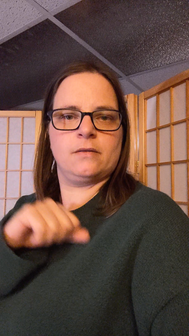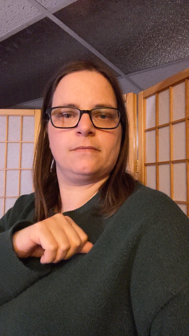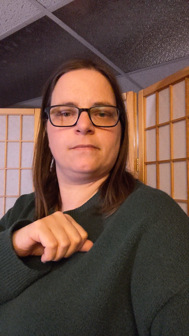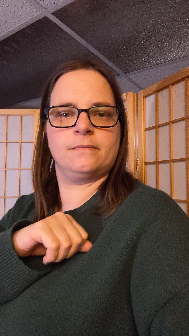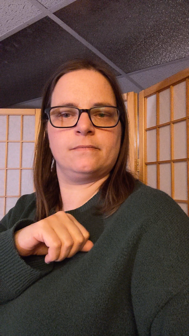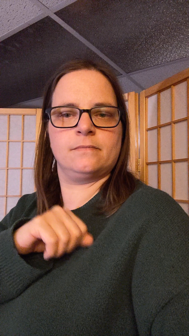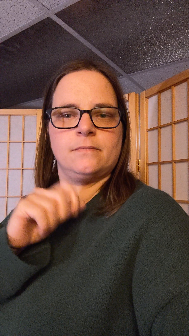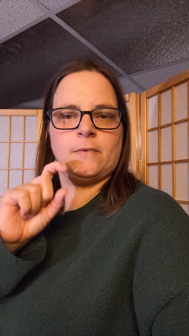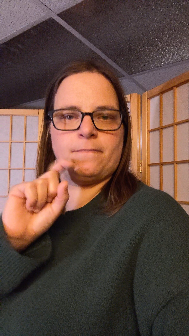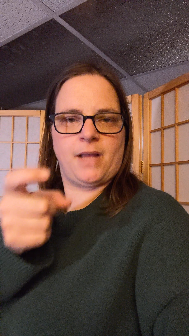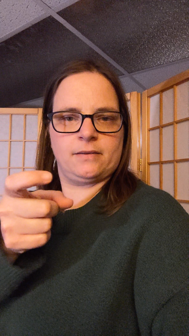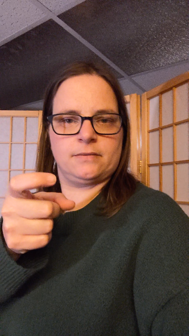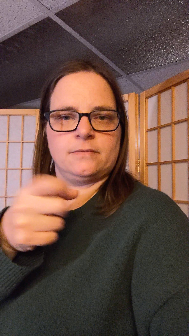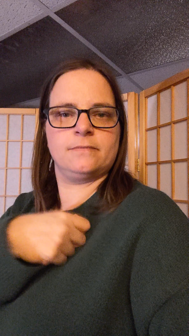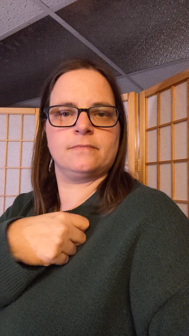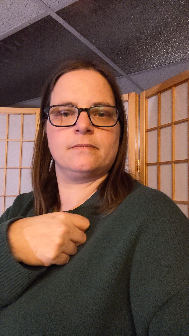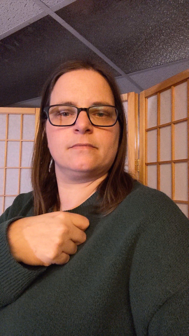present